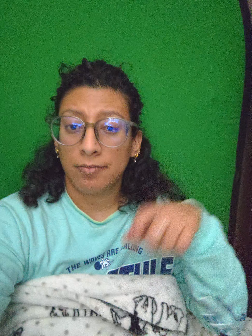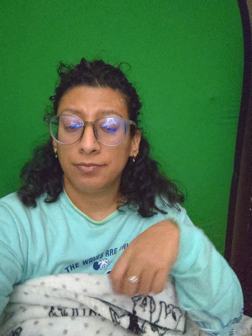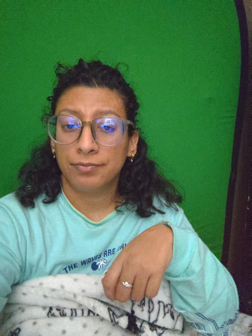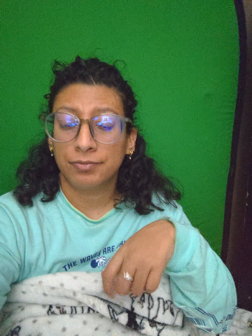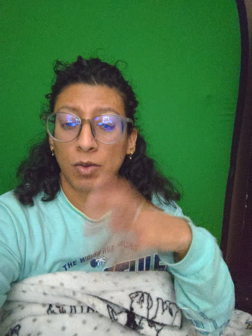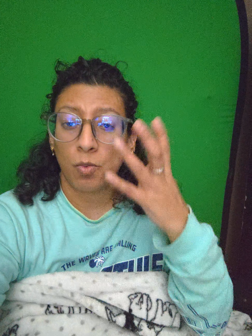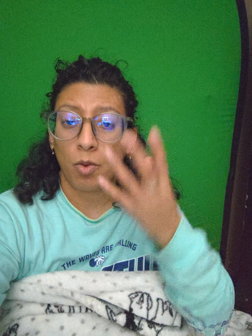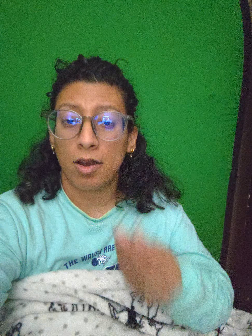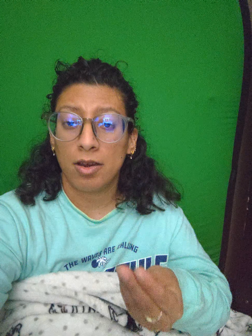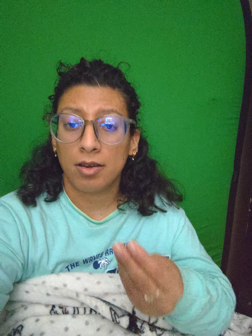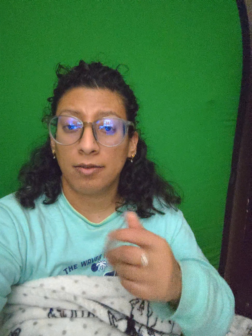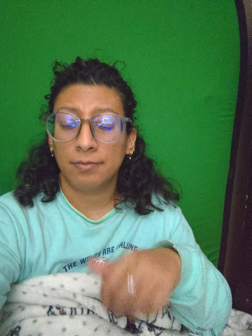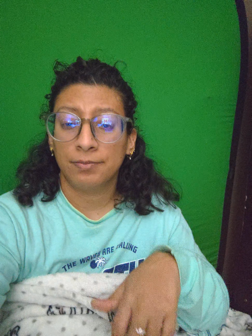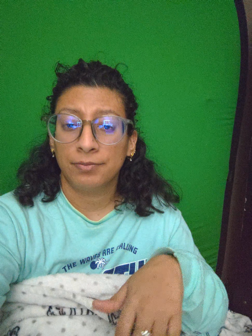wet